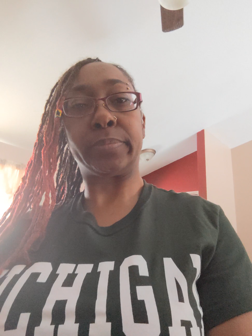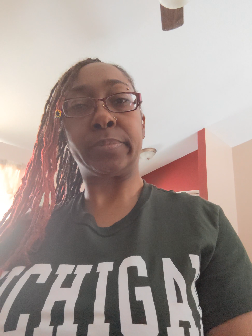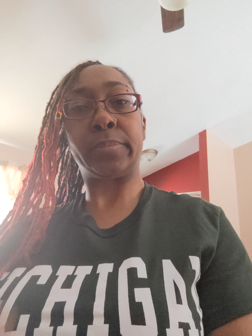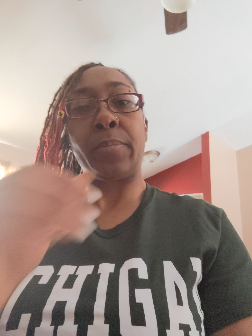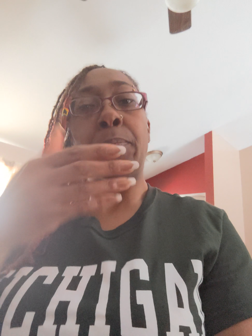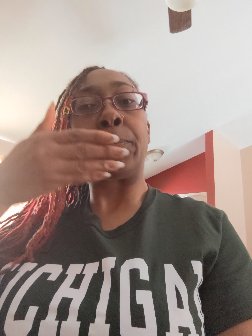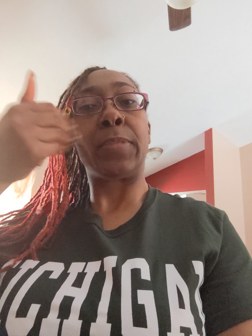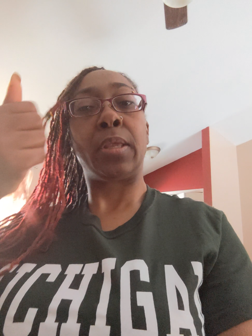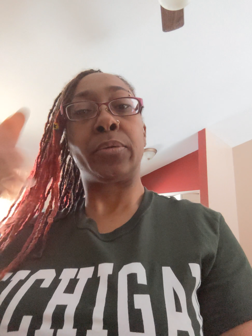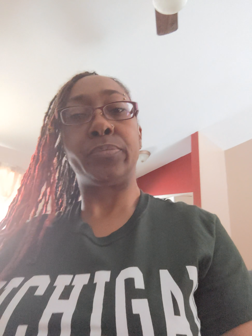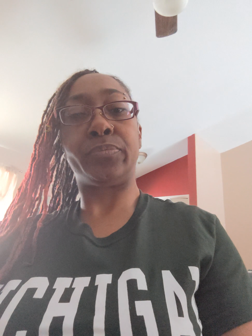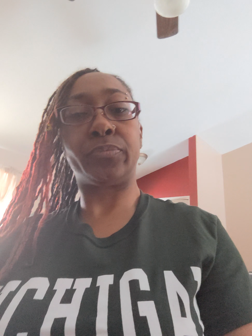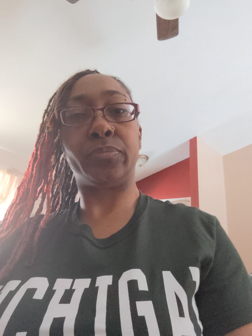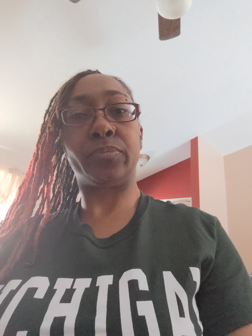better